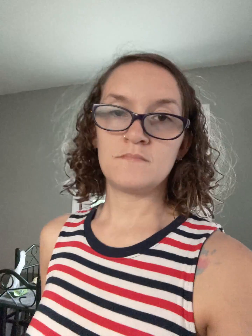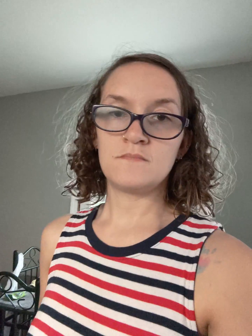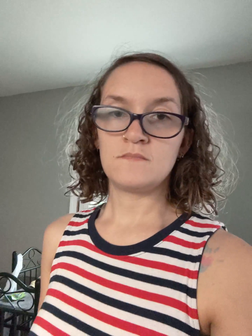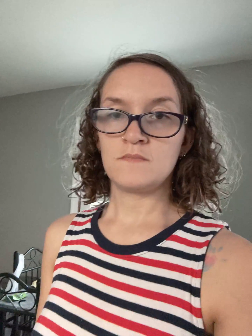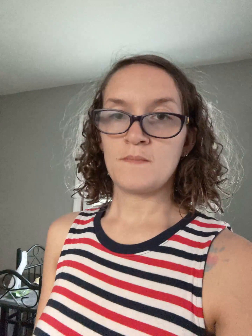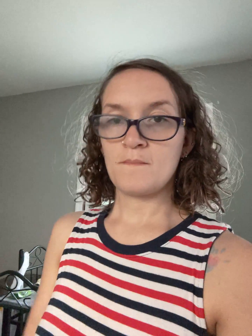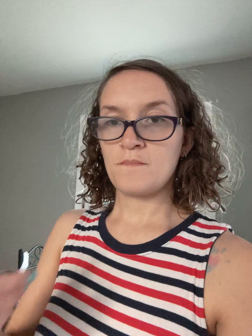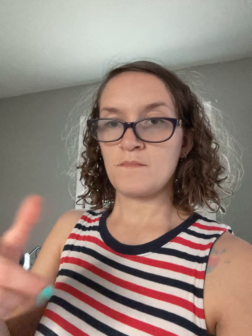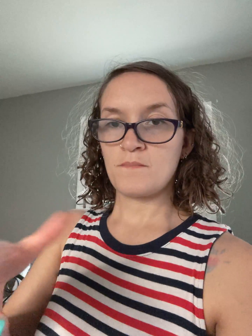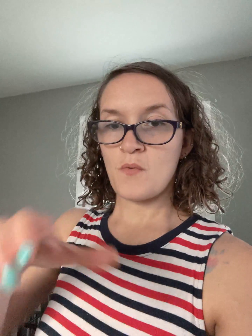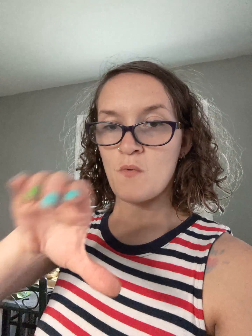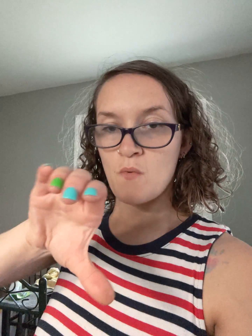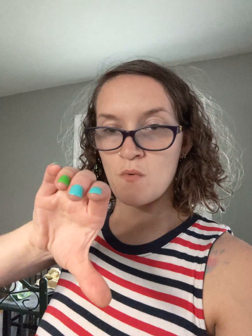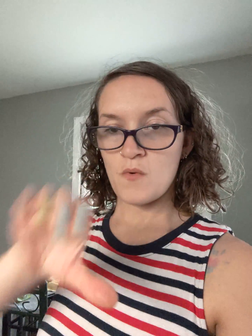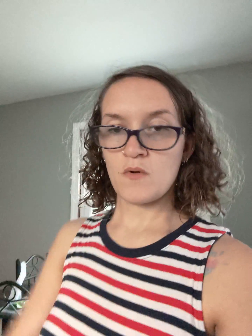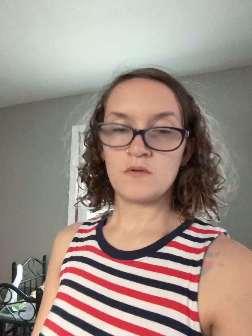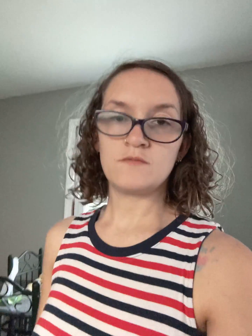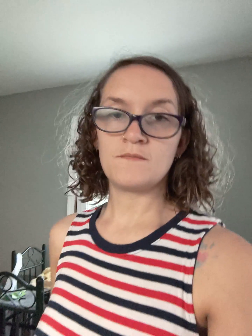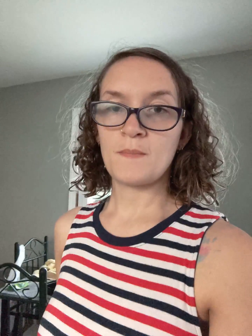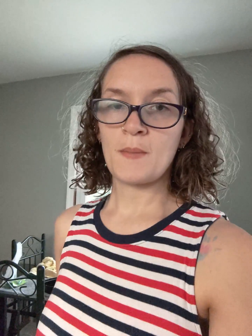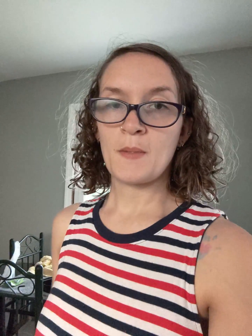pour